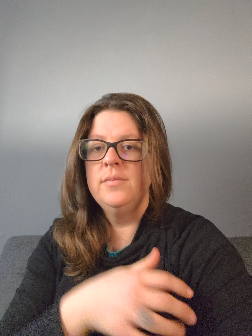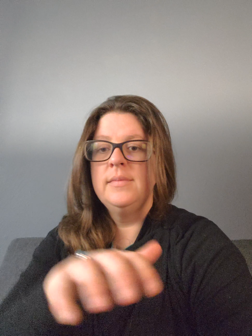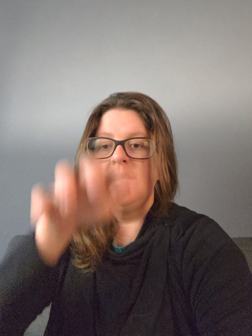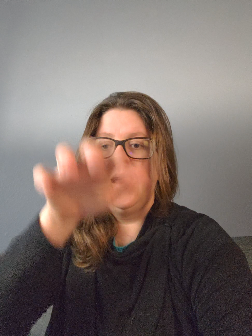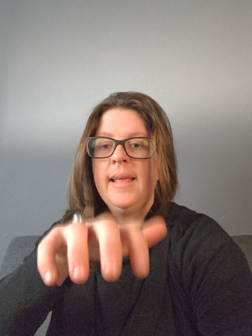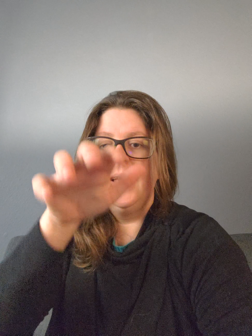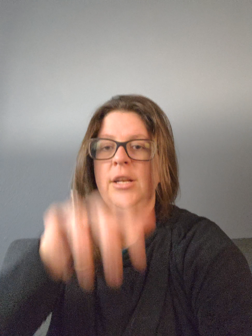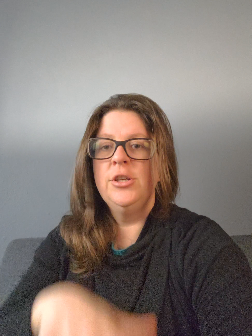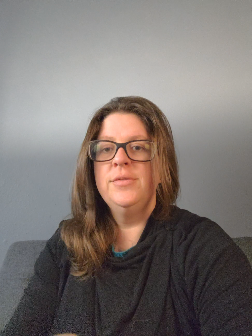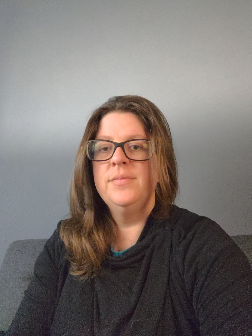alligator